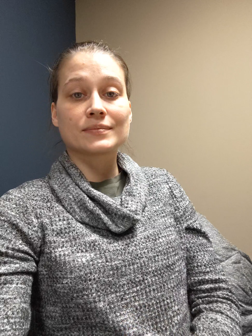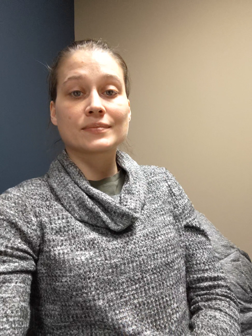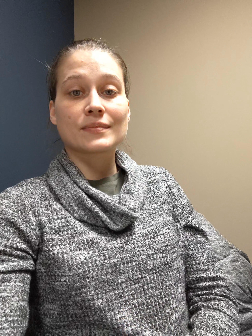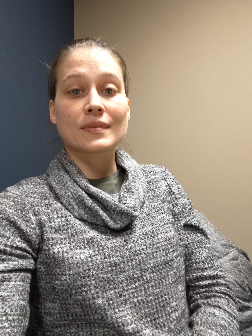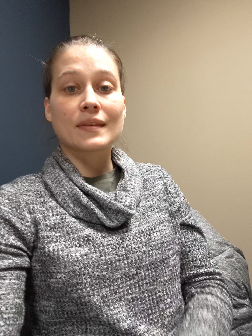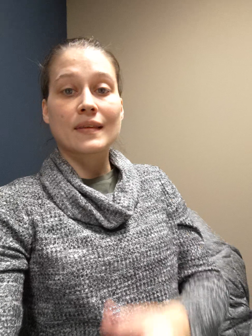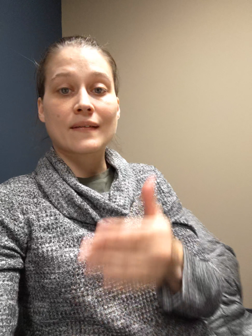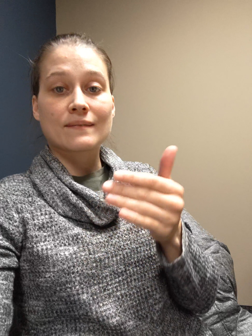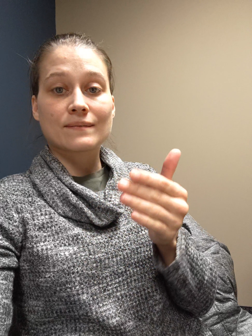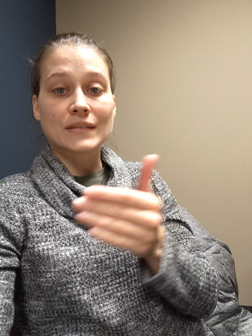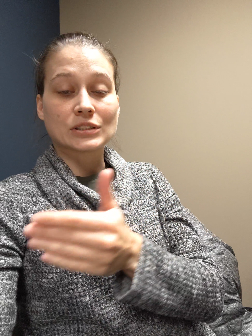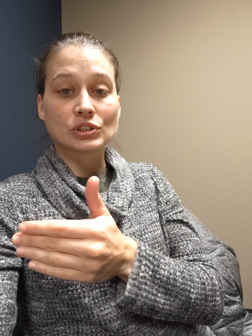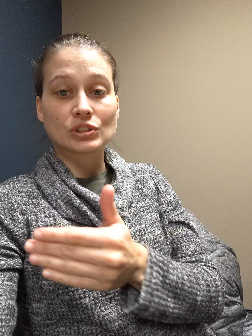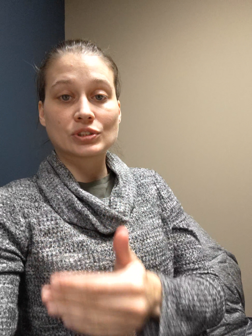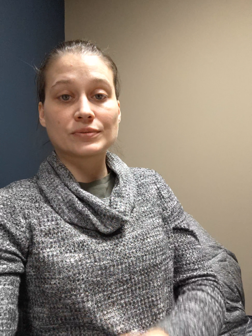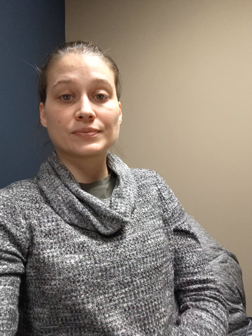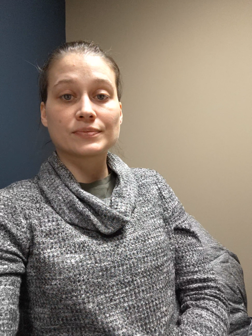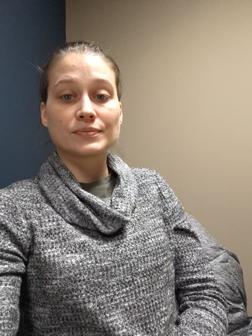fish